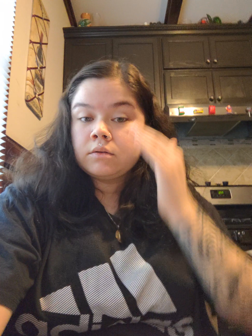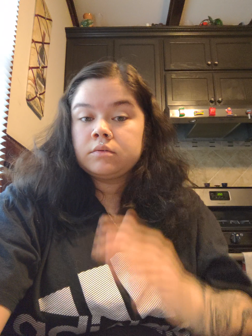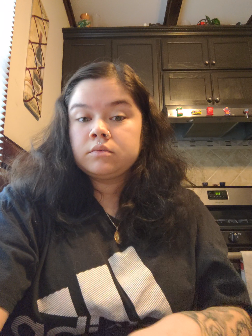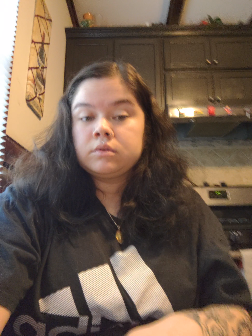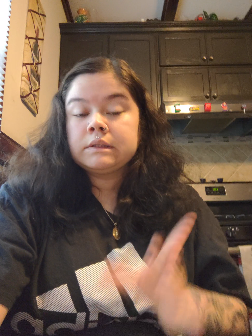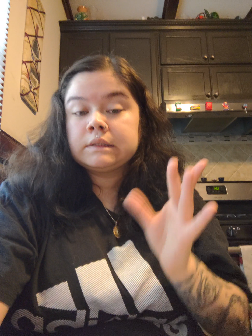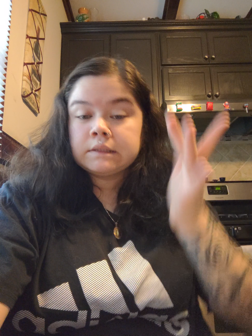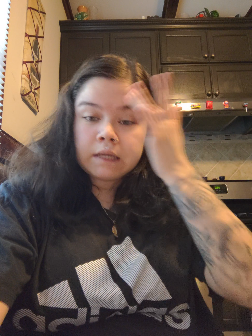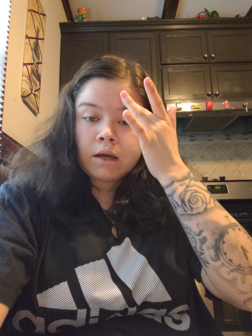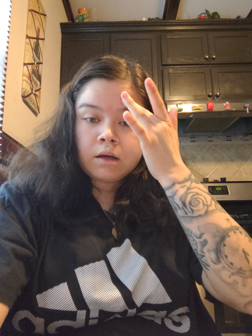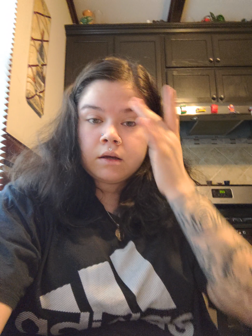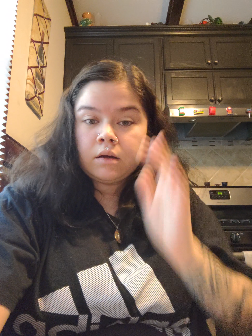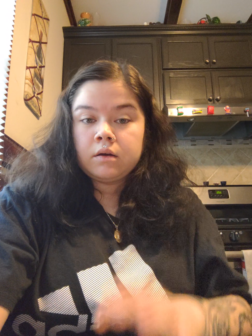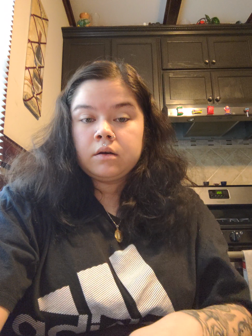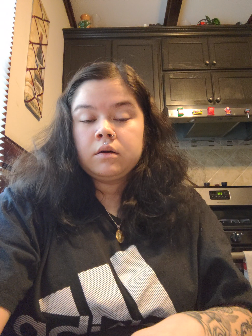sick